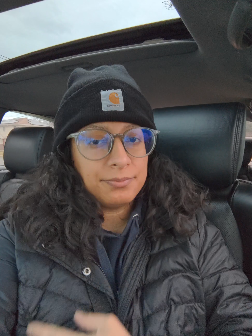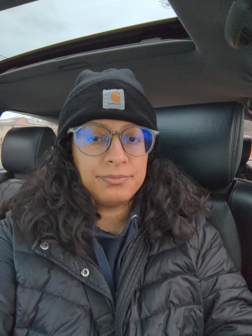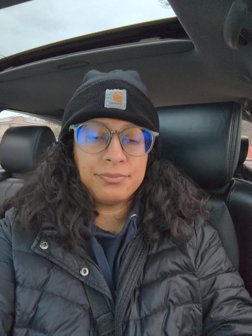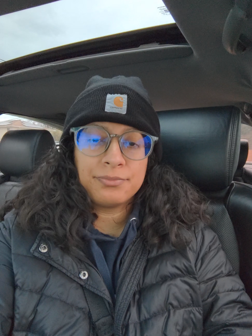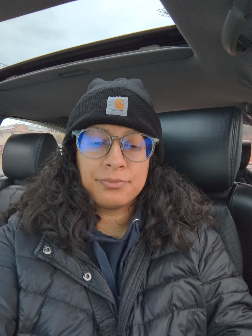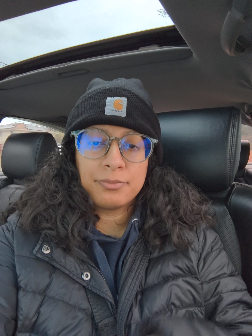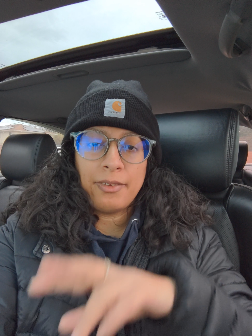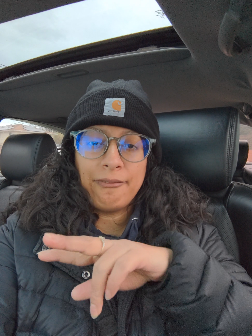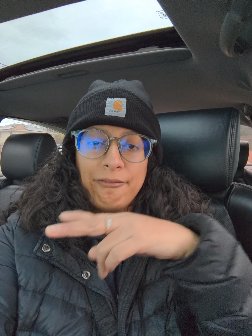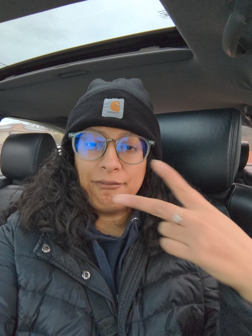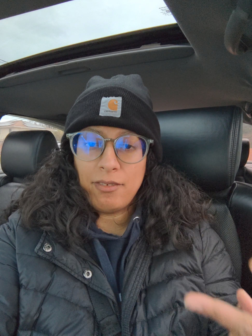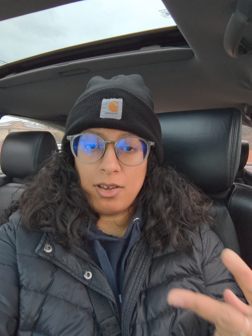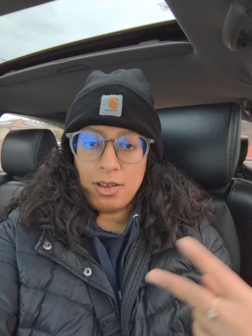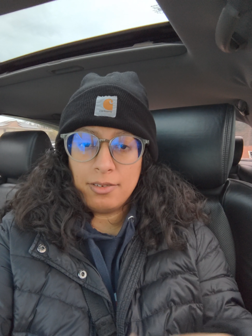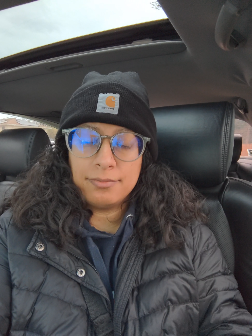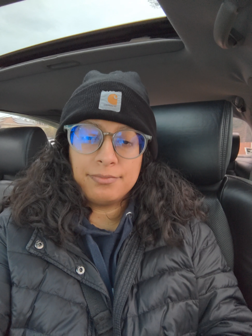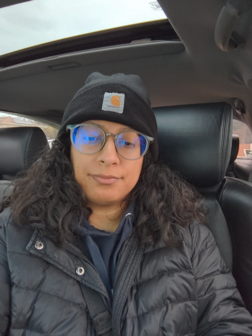fall